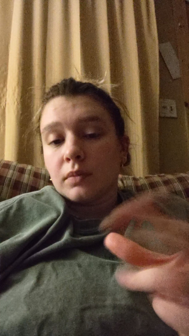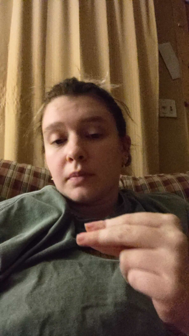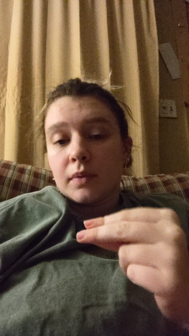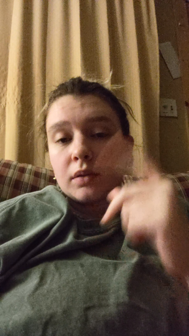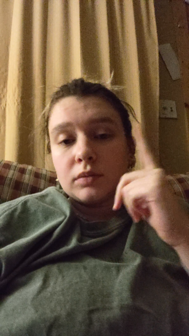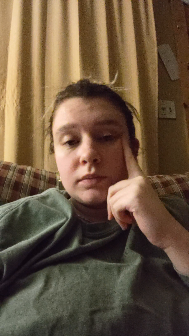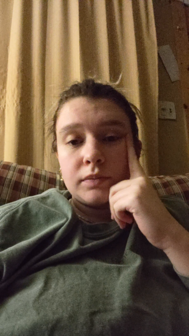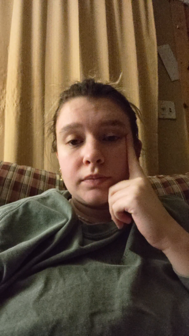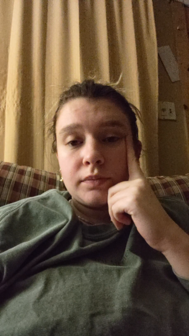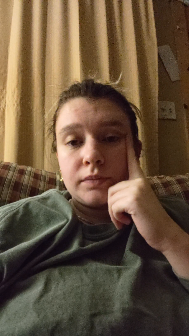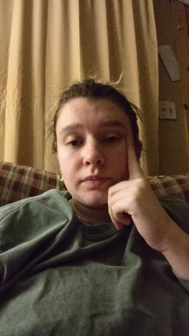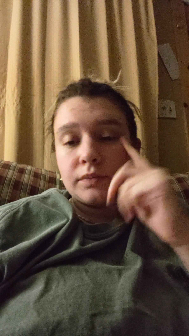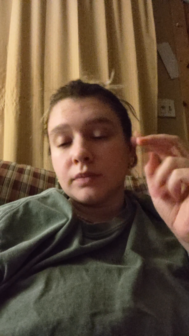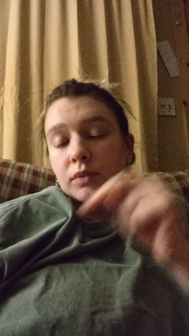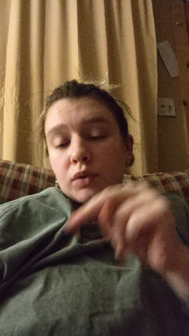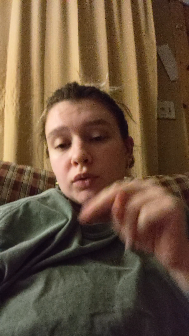nurse